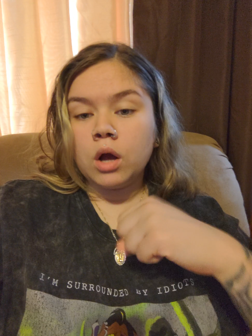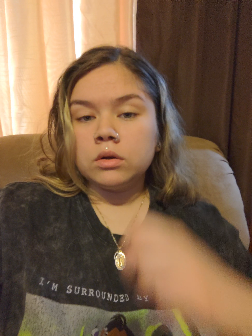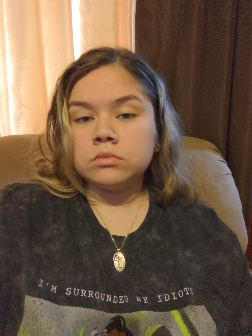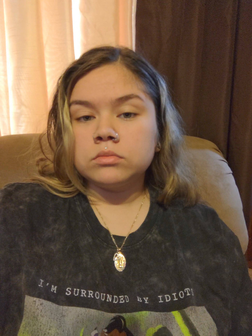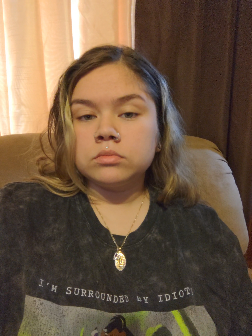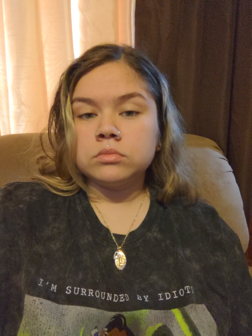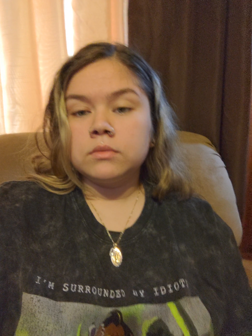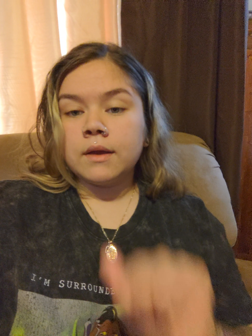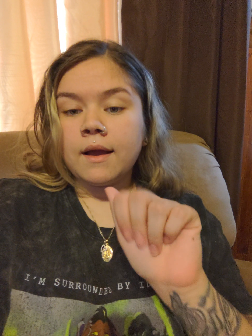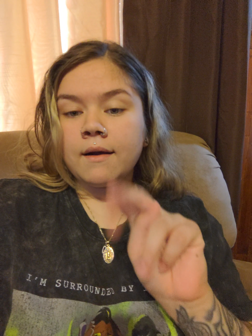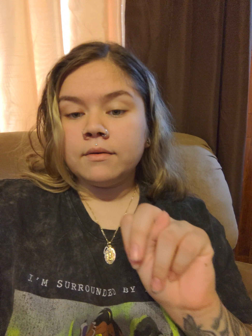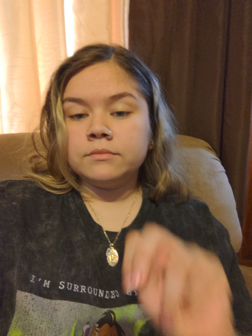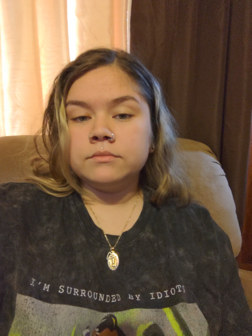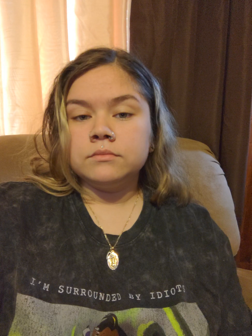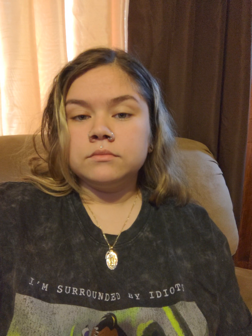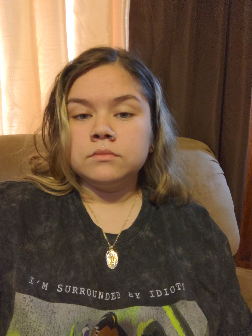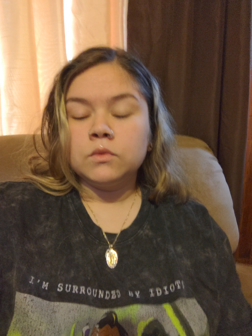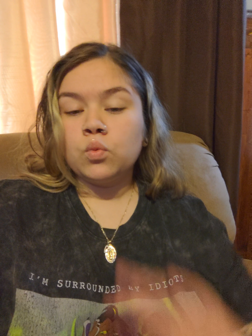an